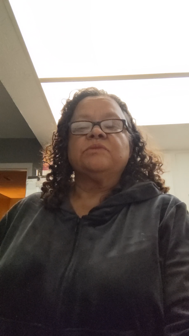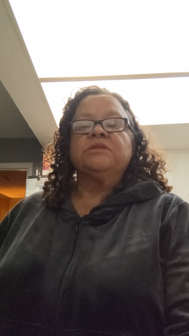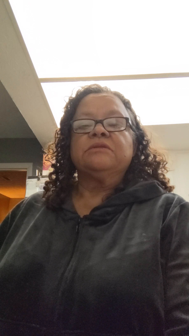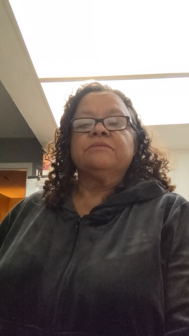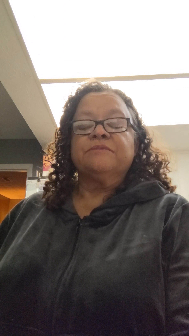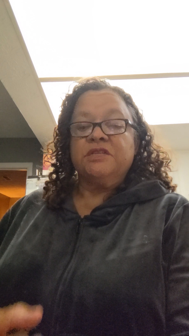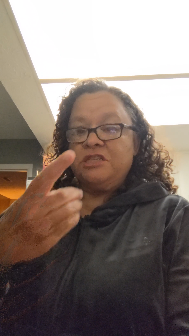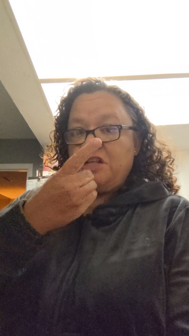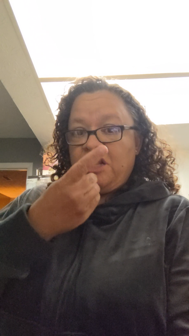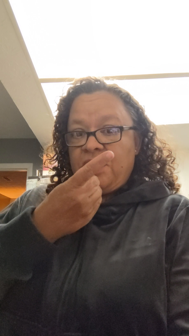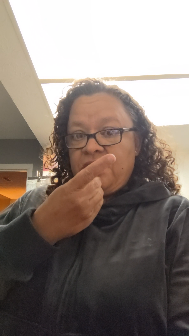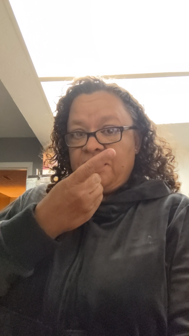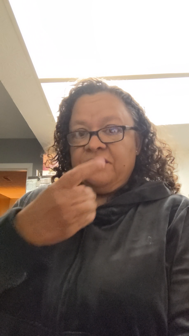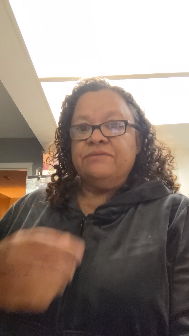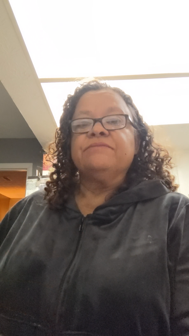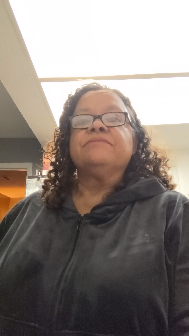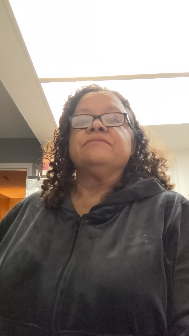dinner